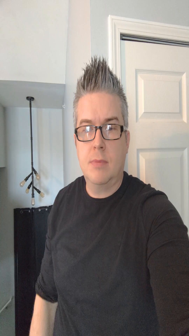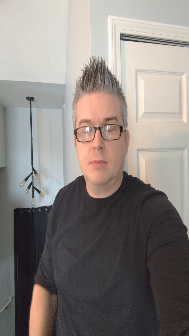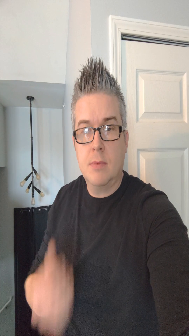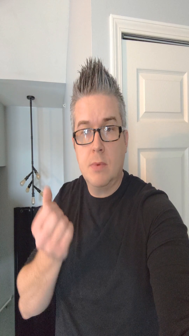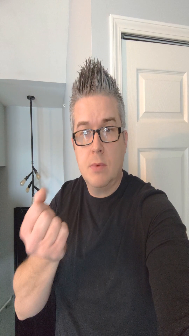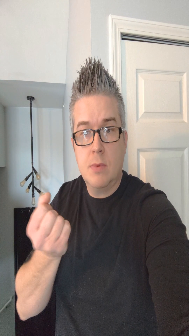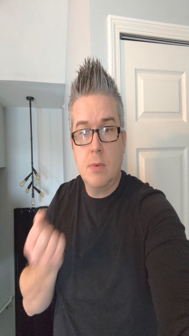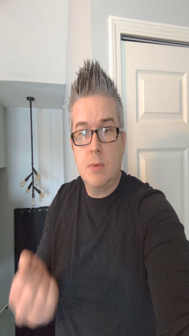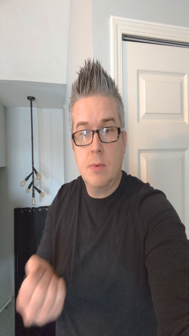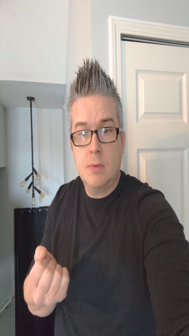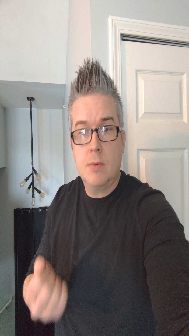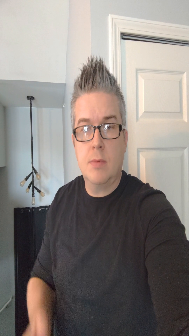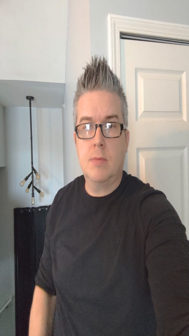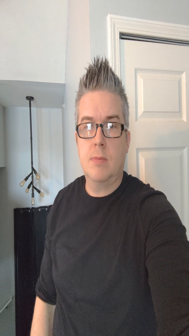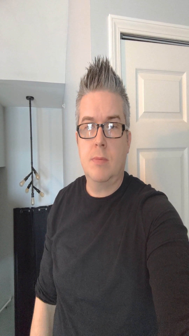drawer